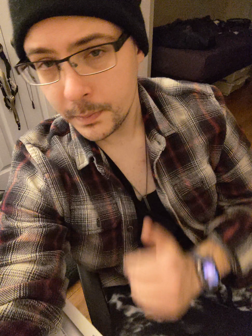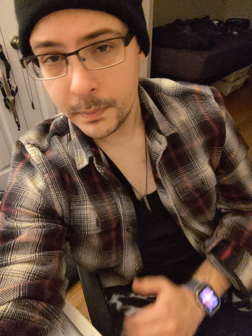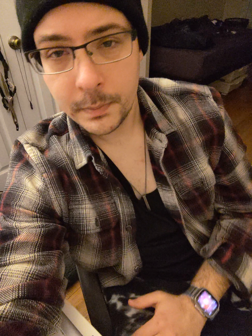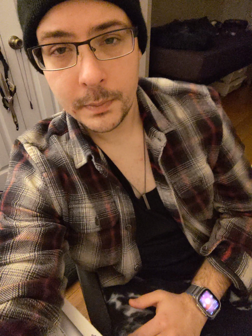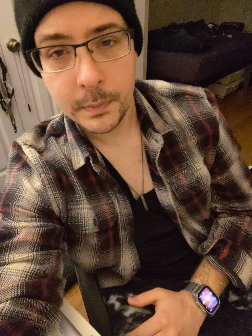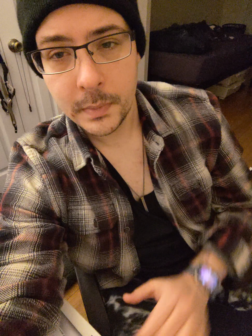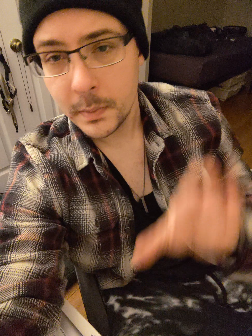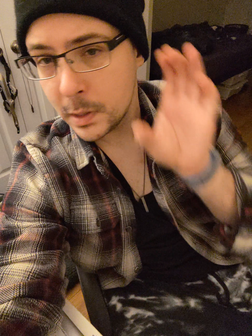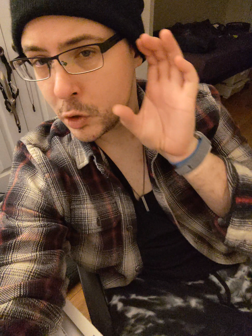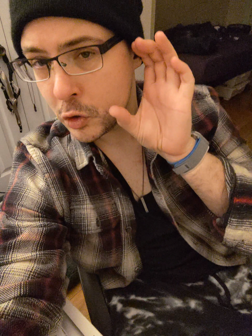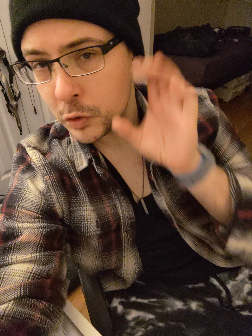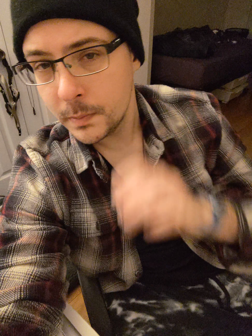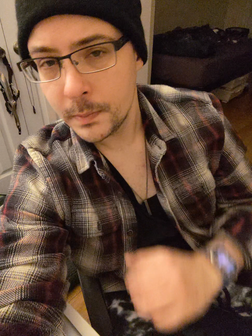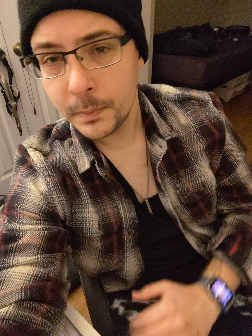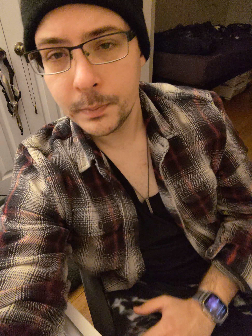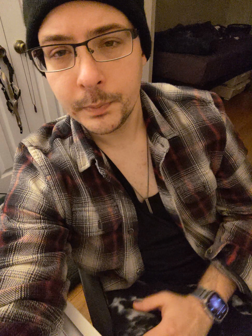hear